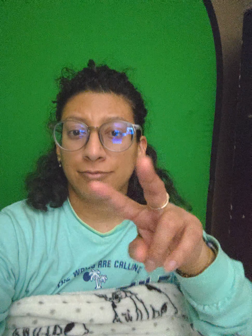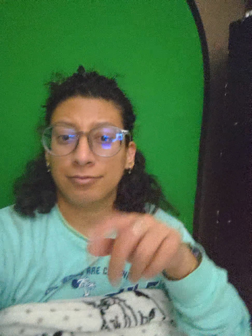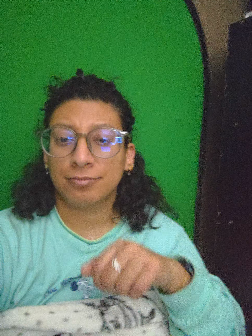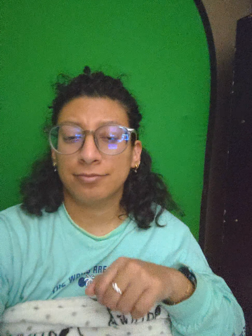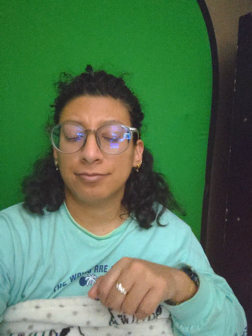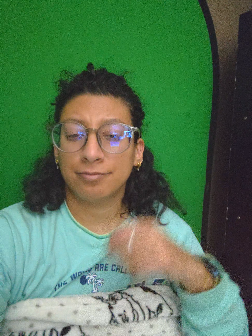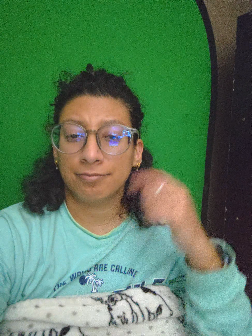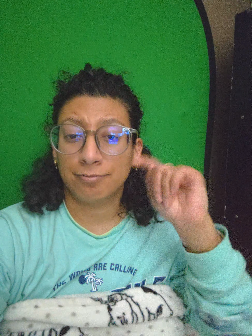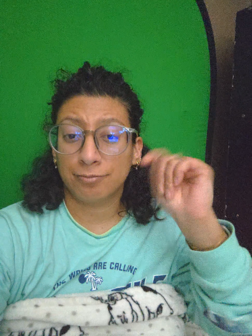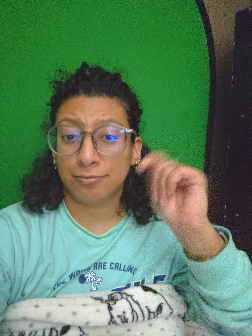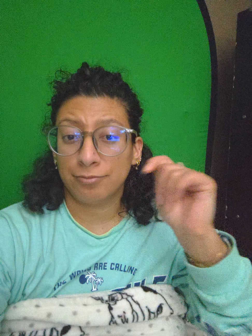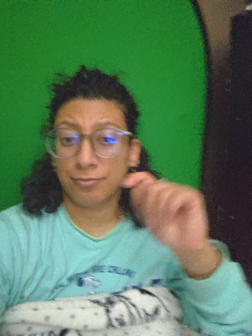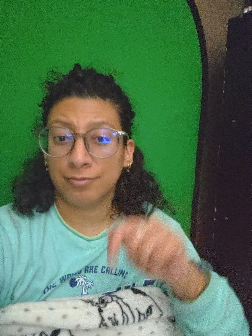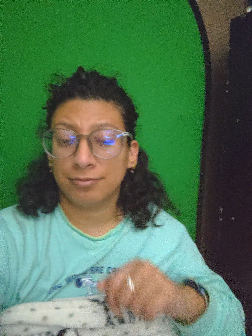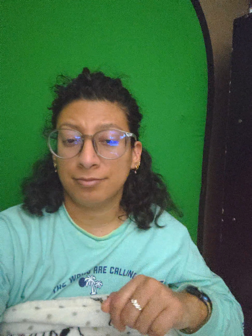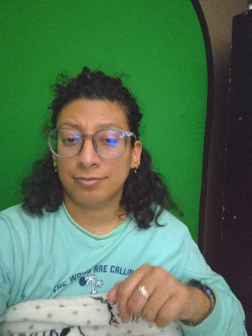potty